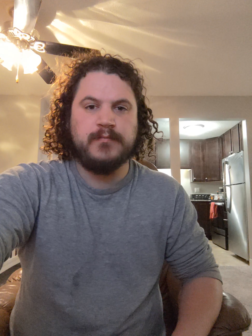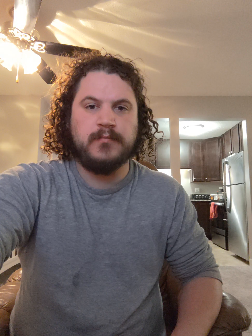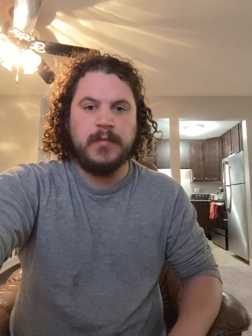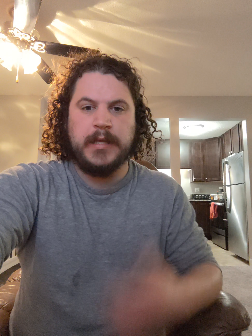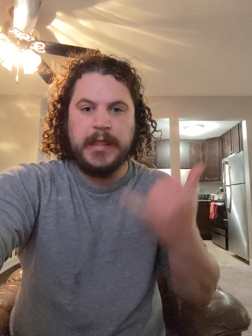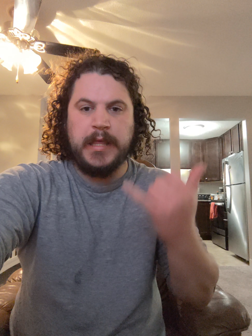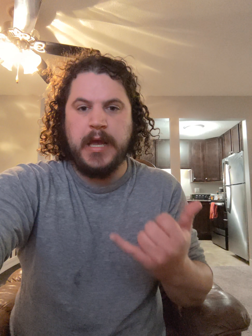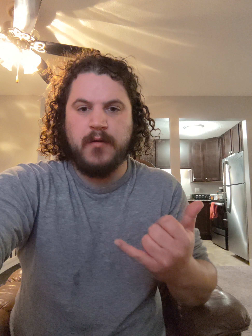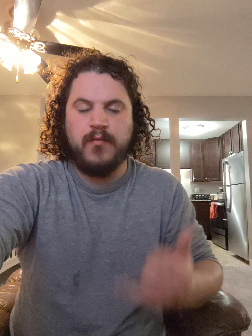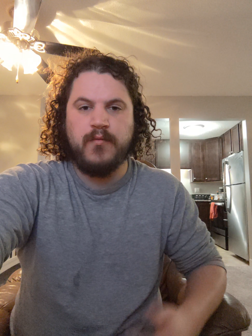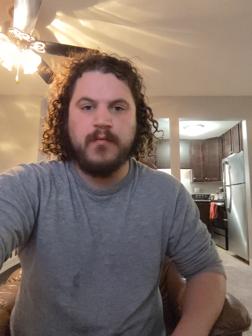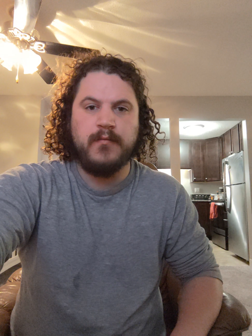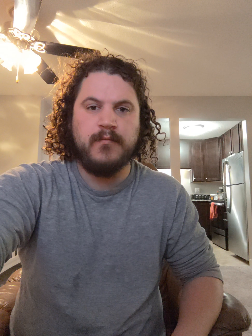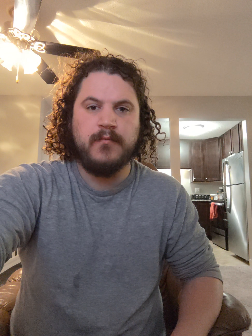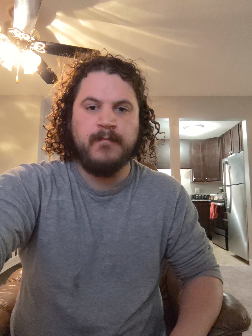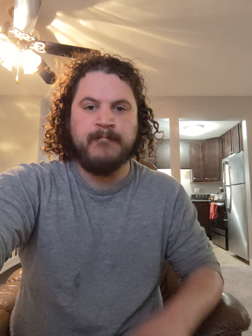now